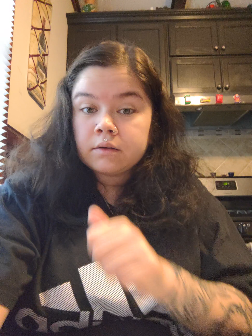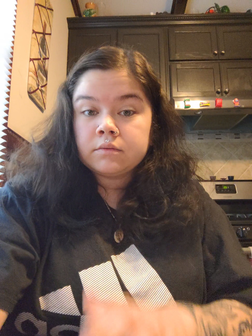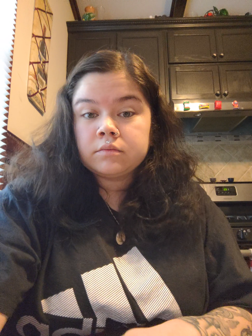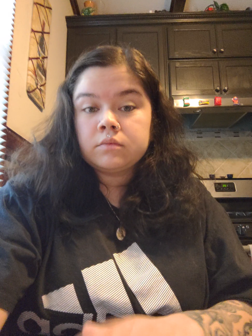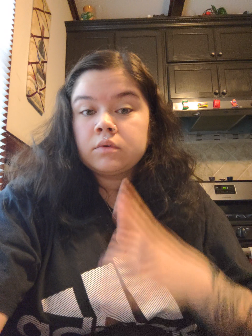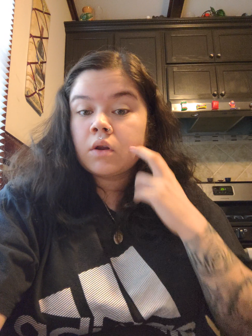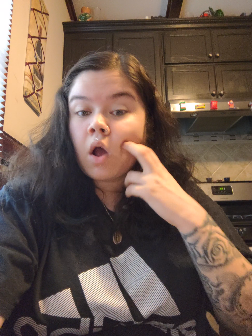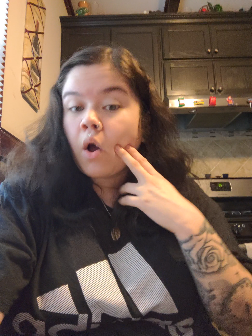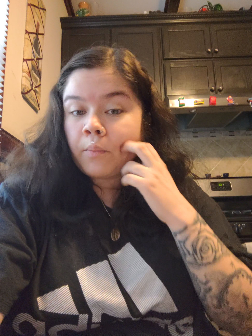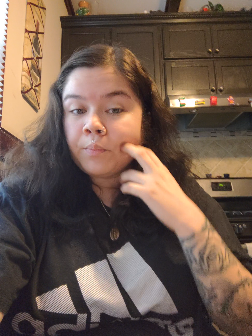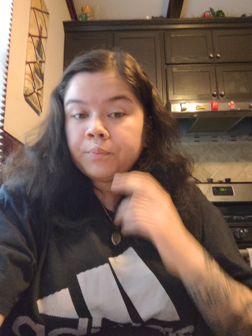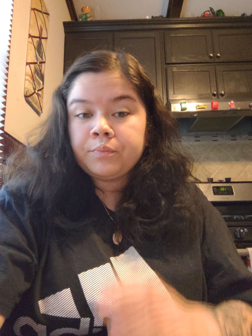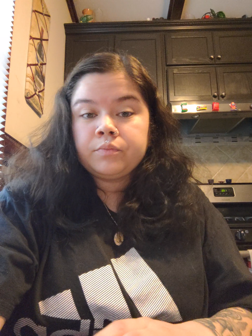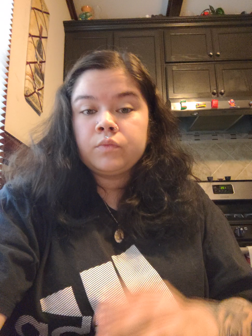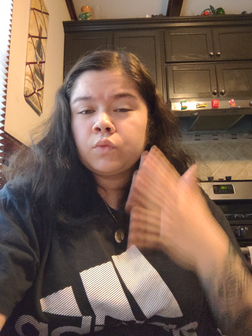gum